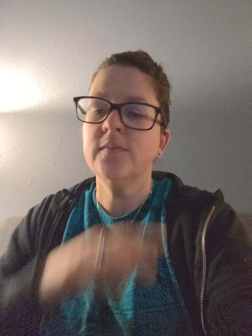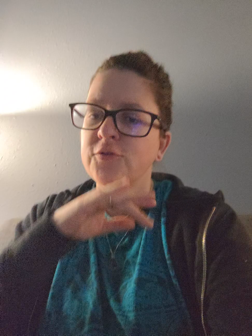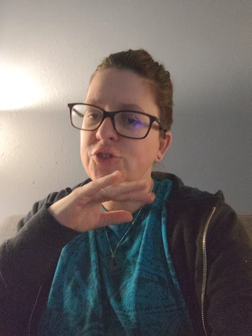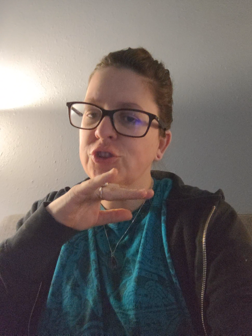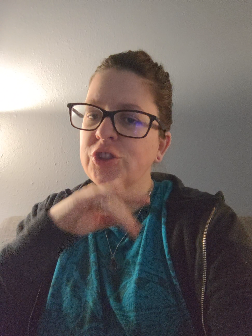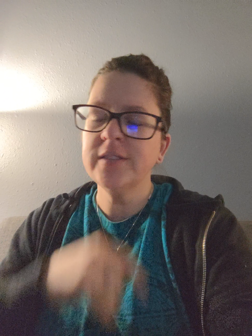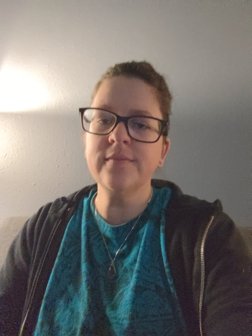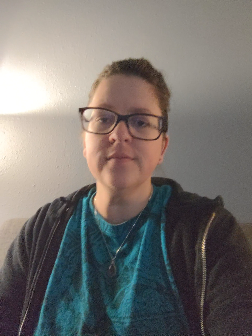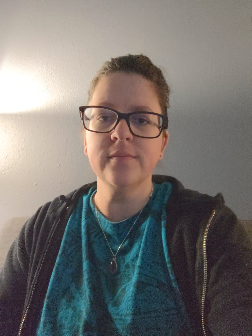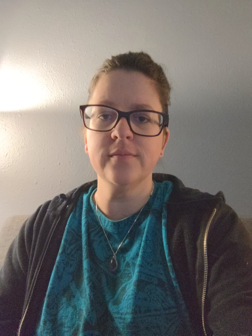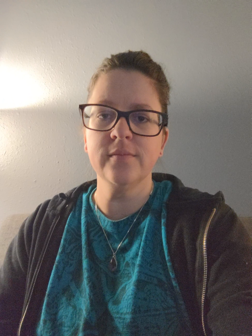dirty